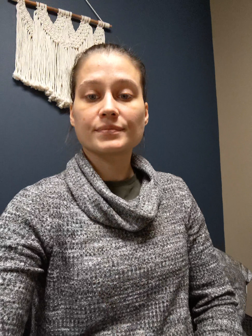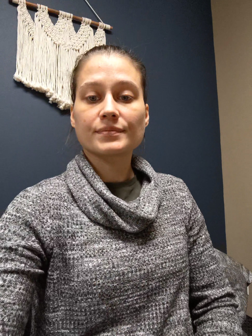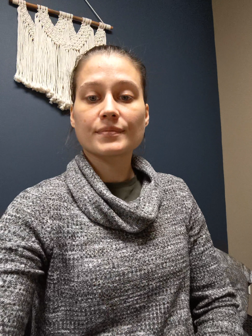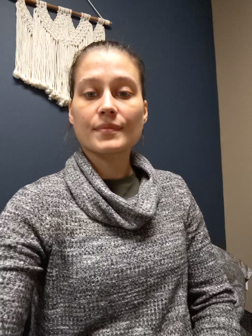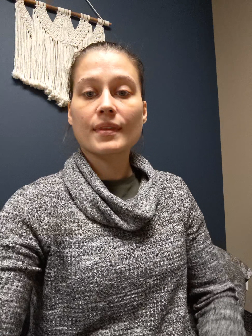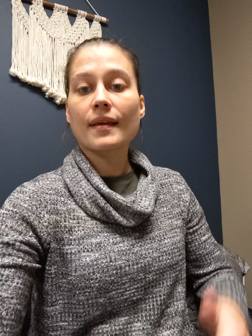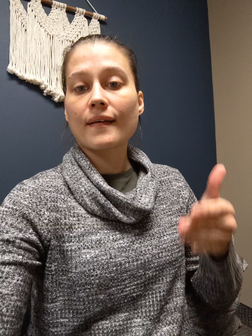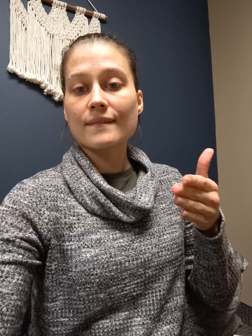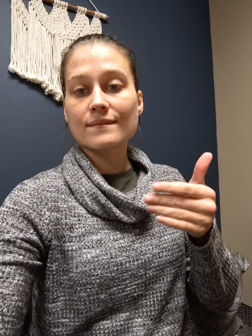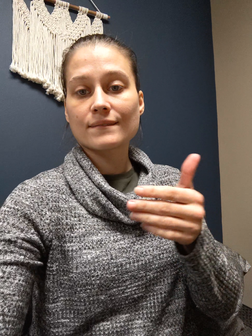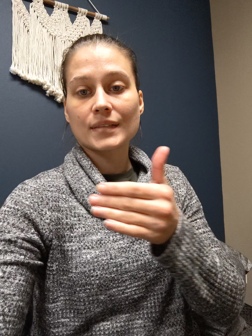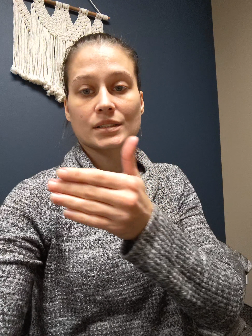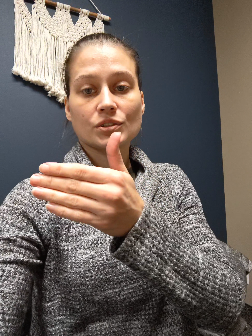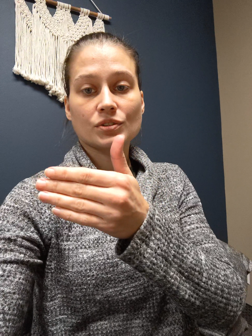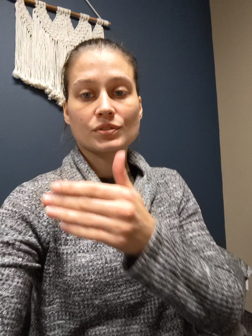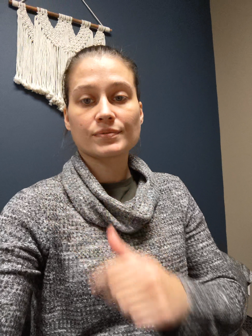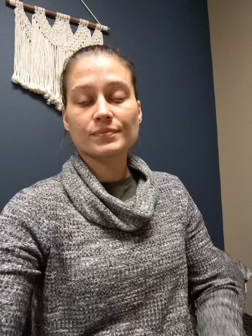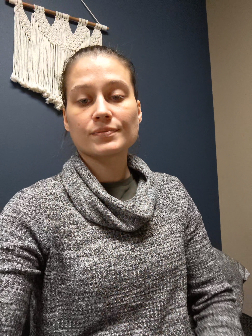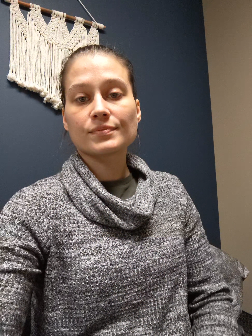fish